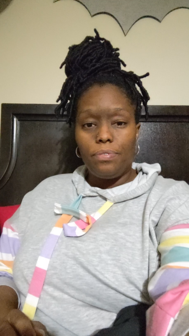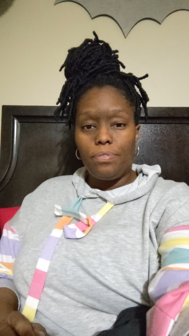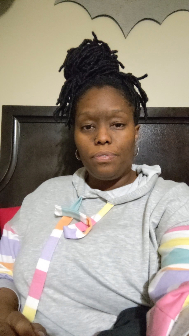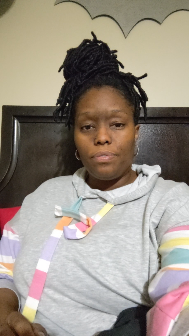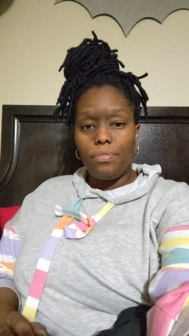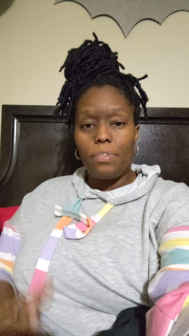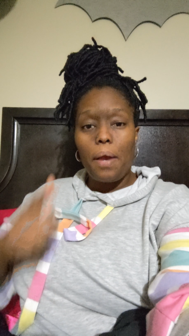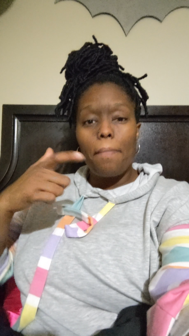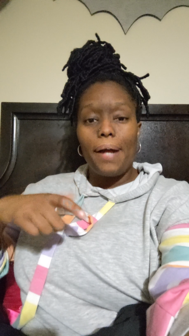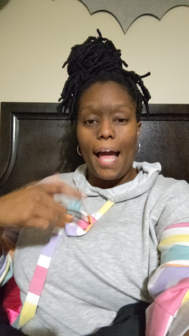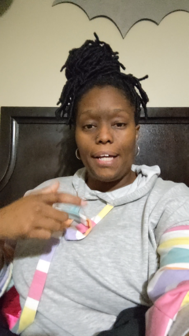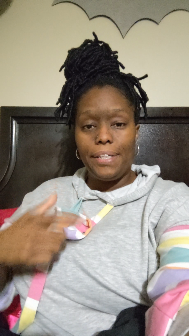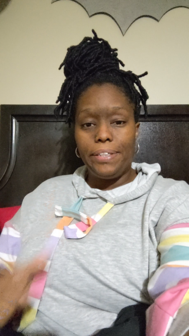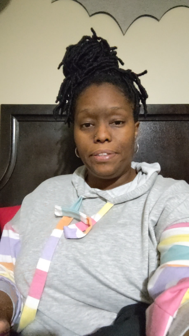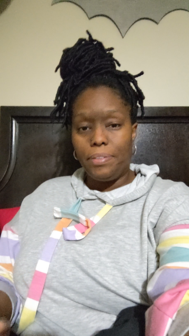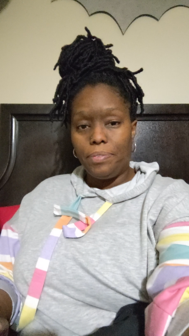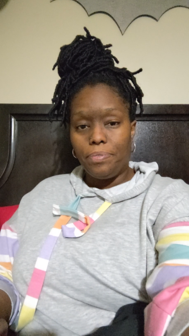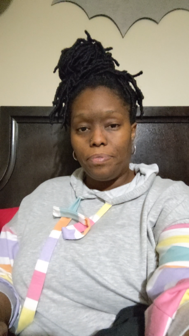plate